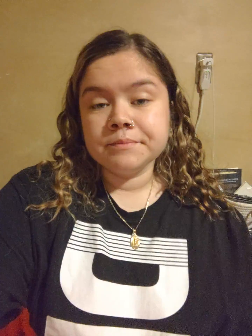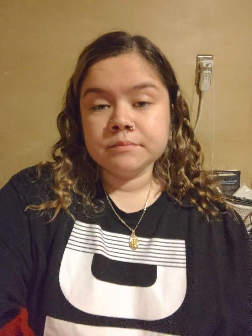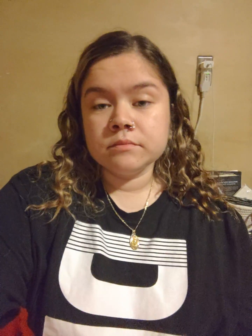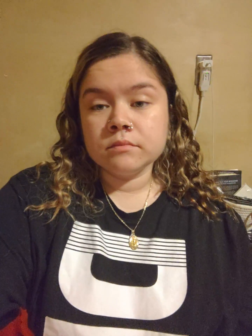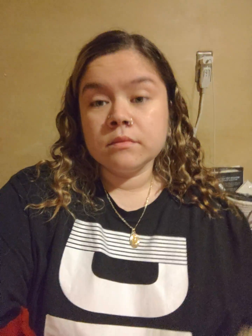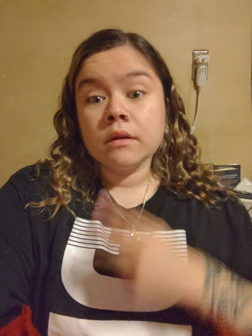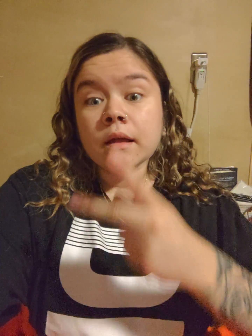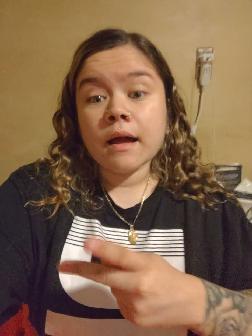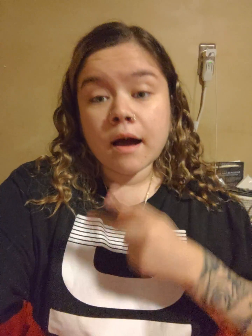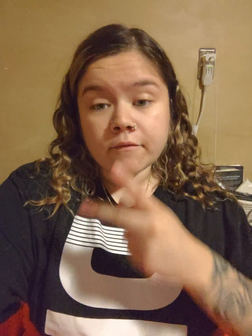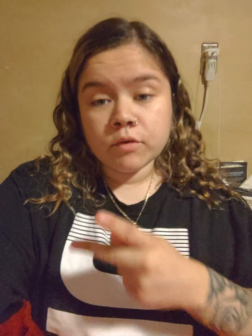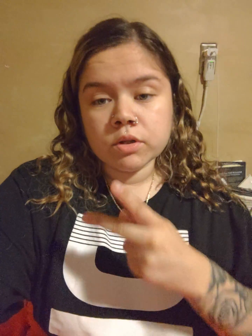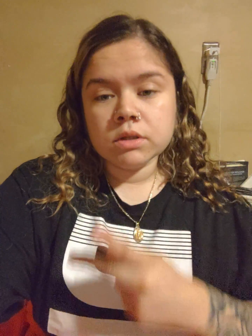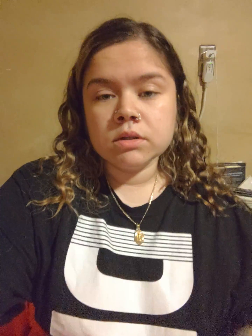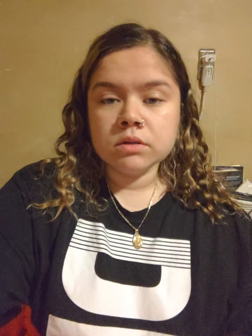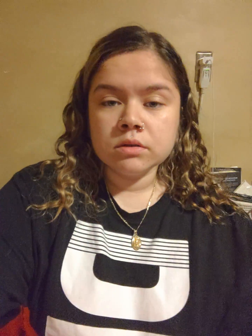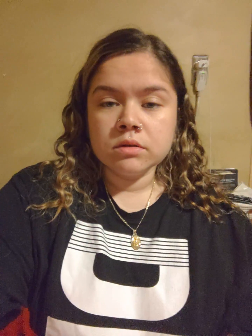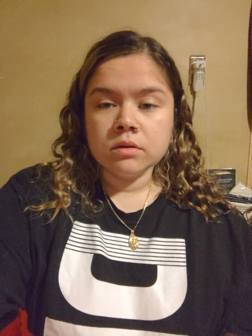careful